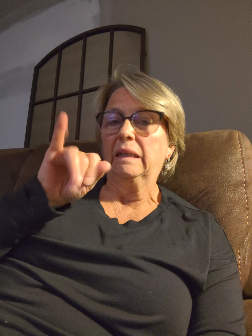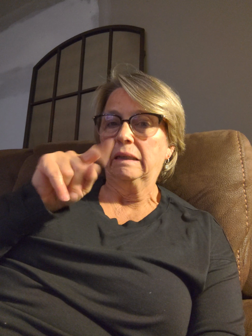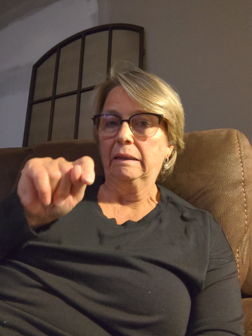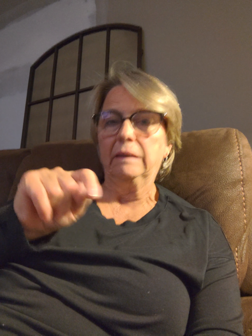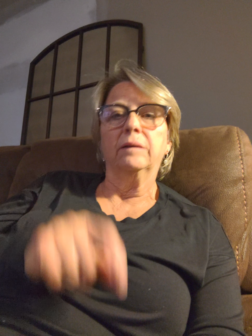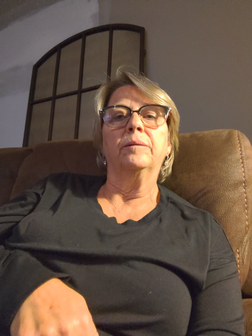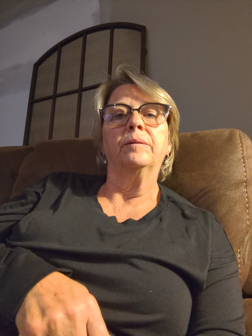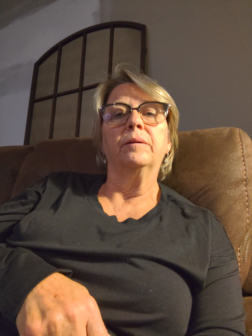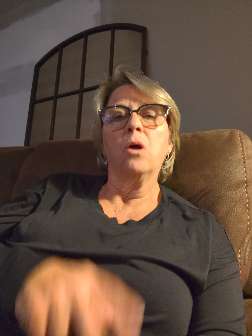he/she/it